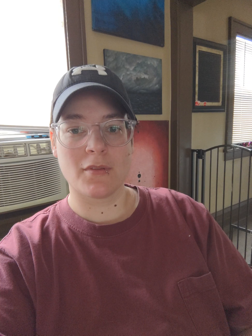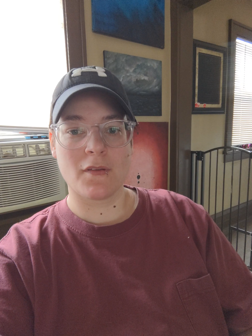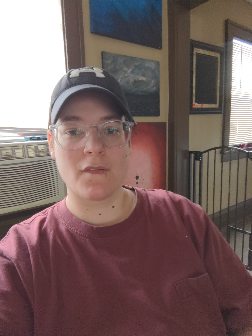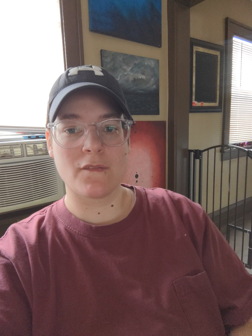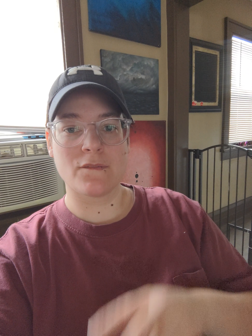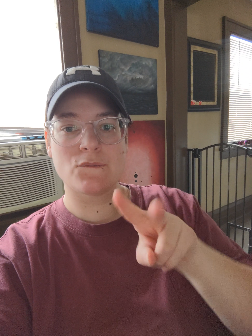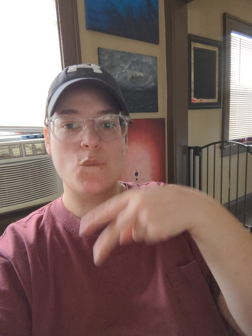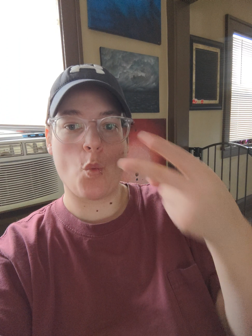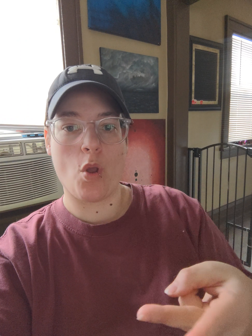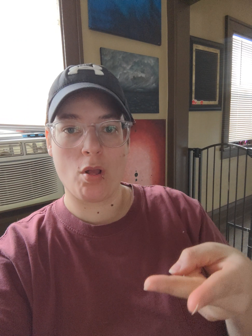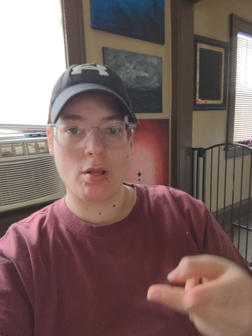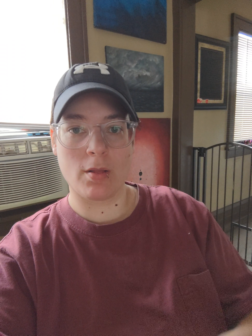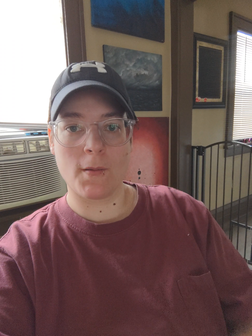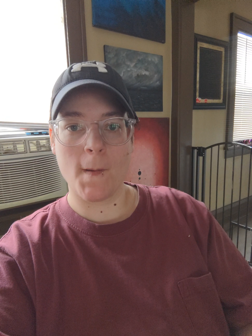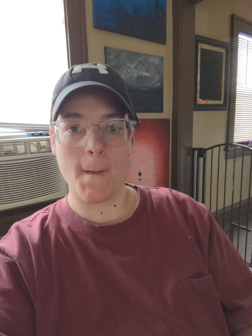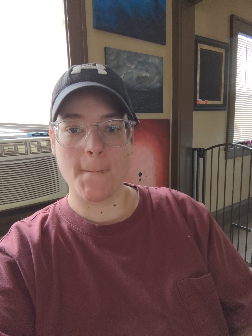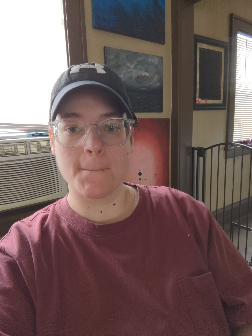fall